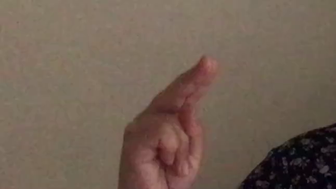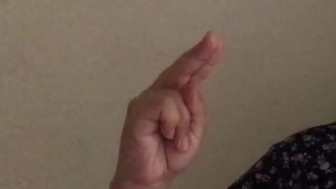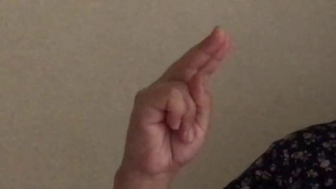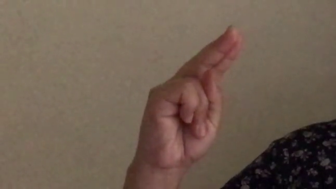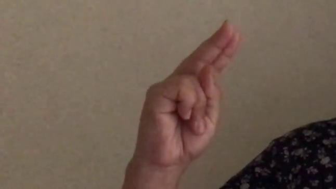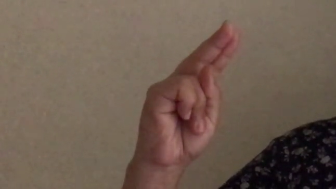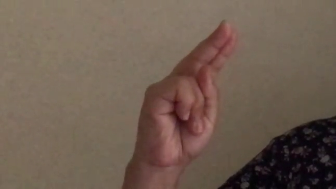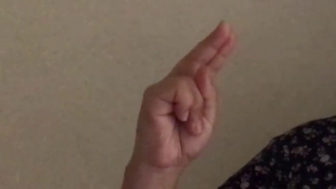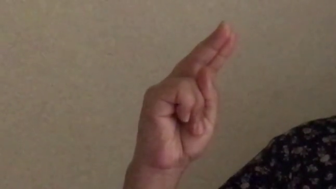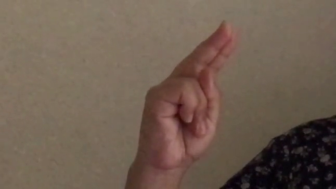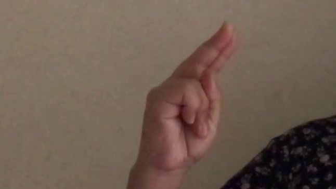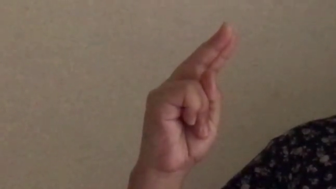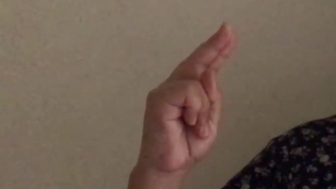थ